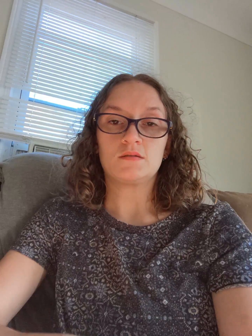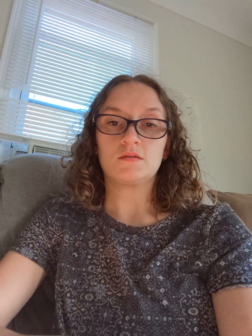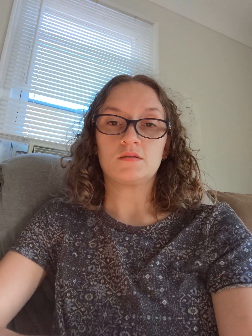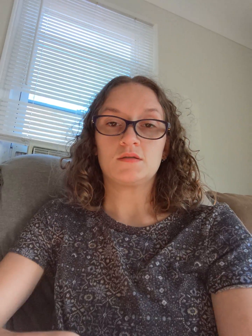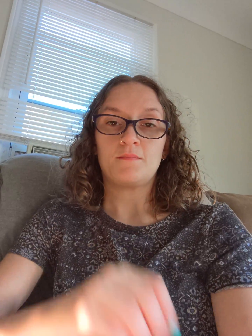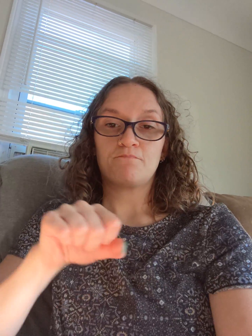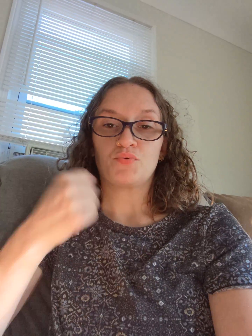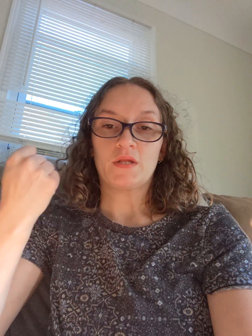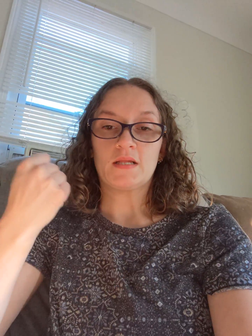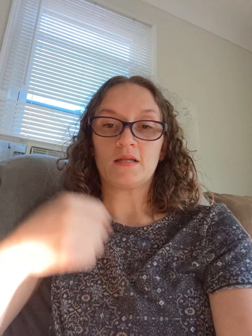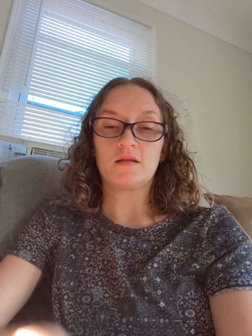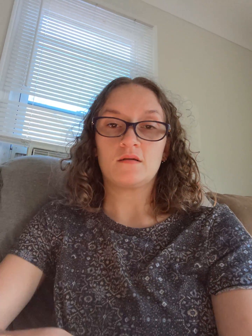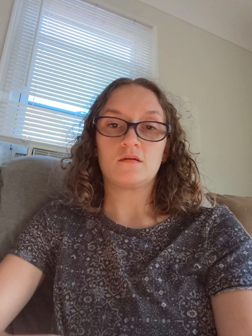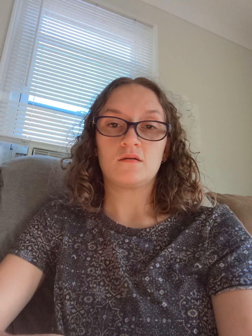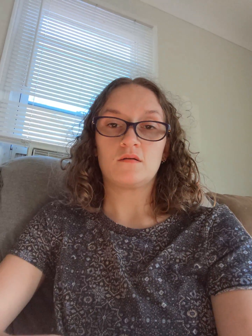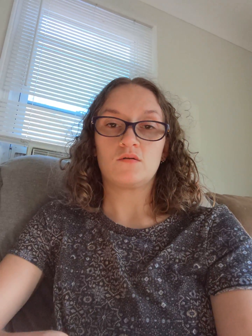break